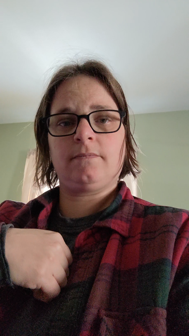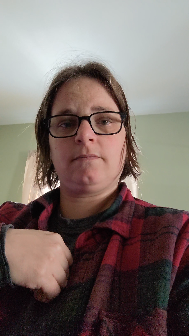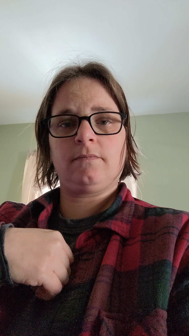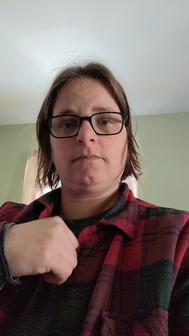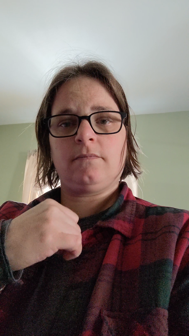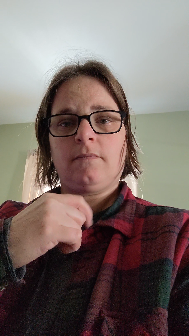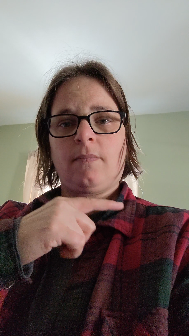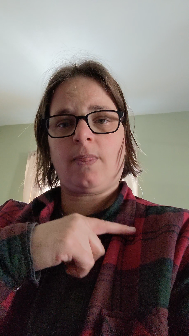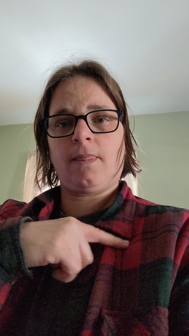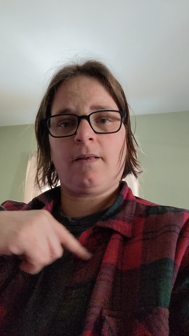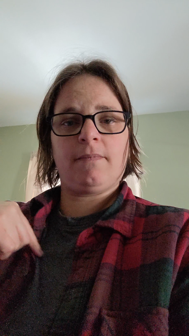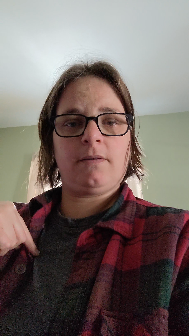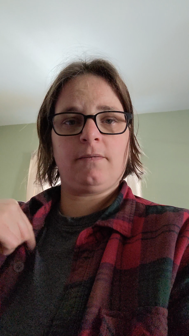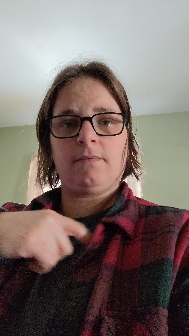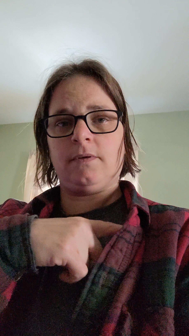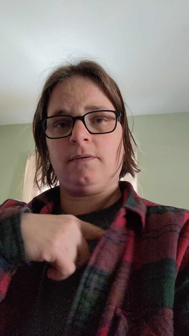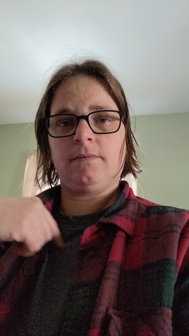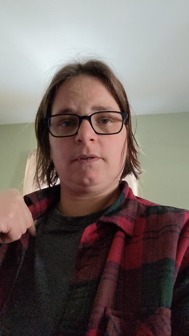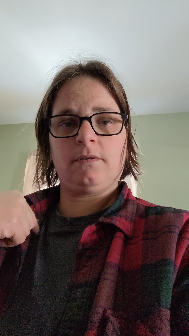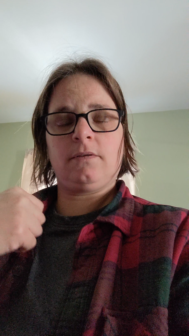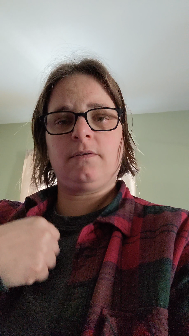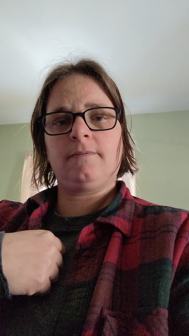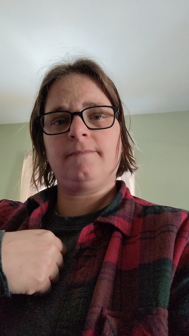bib